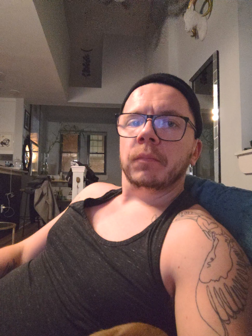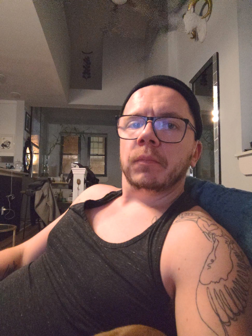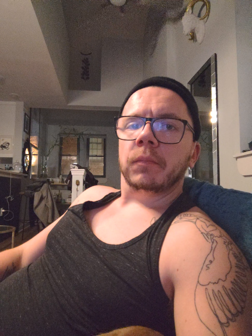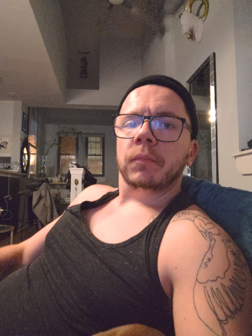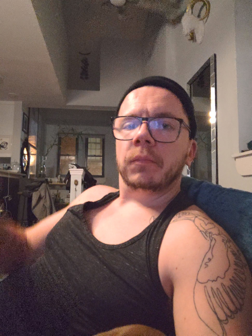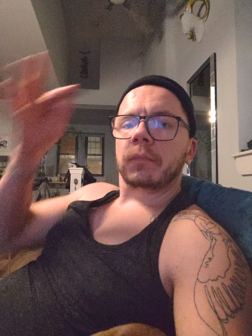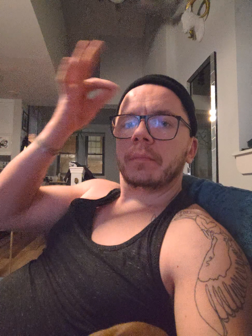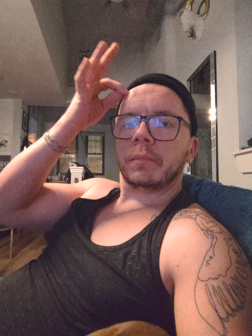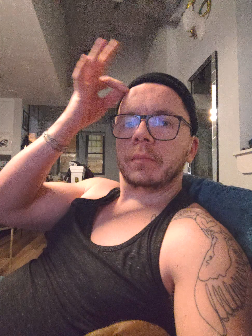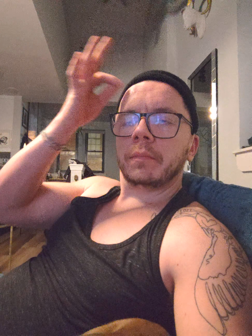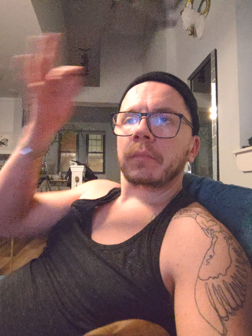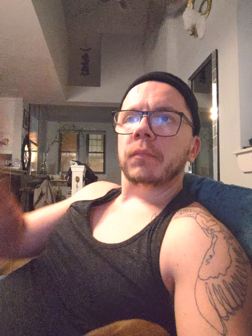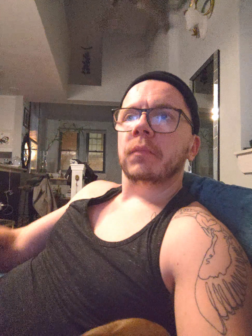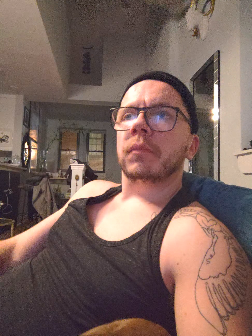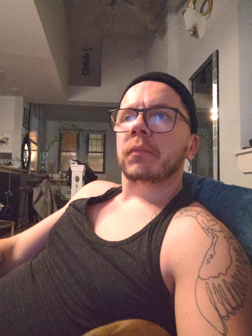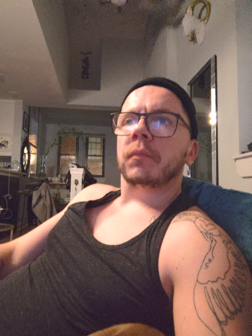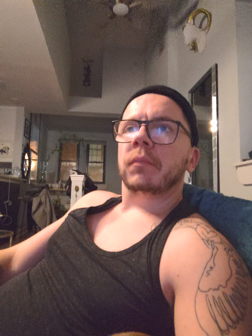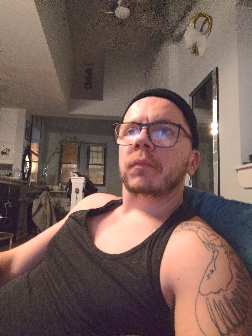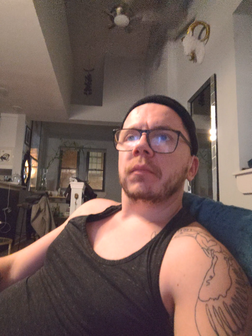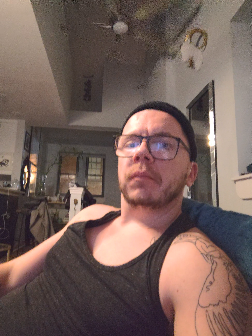hair